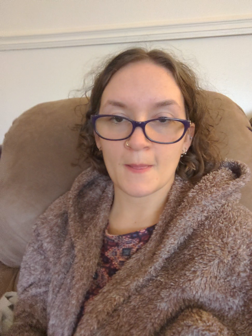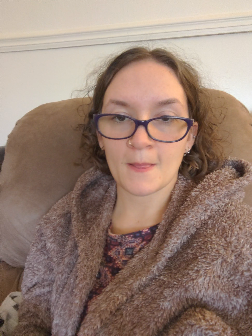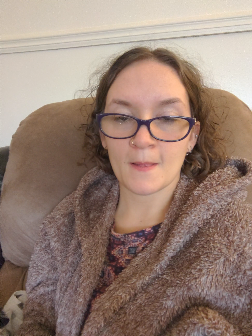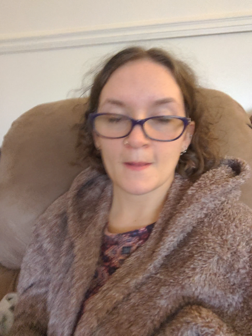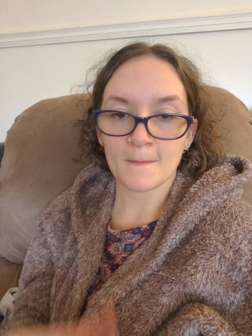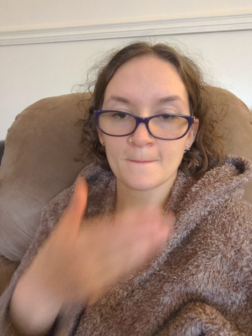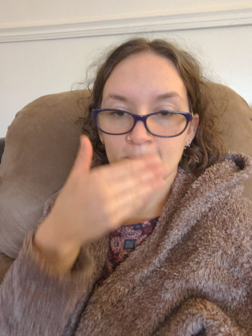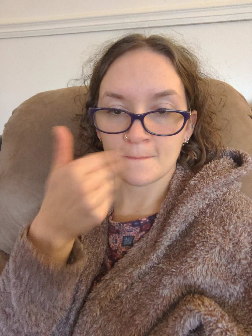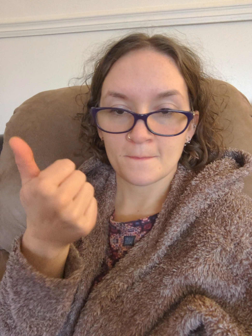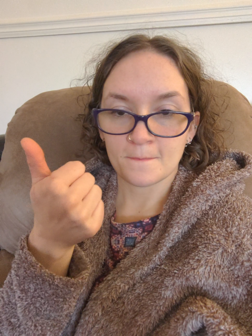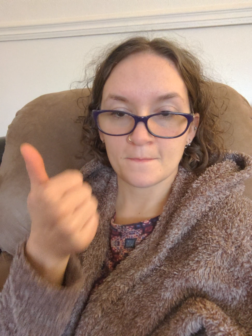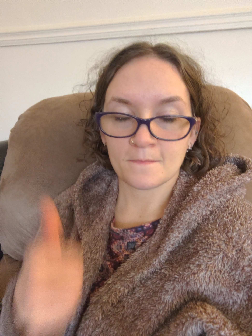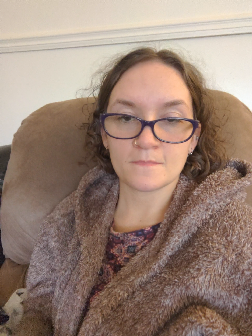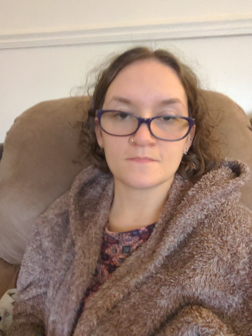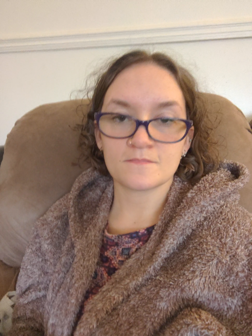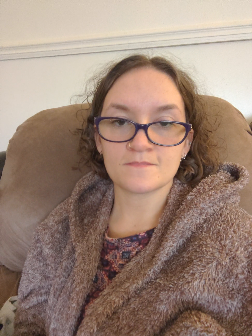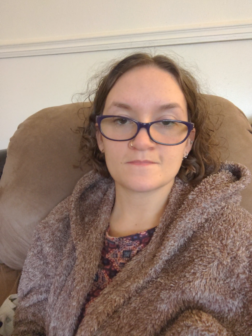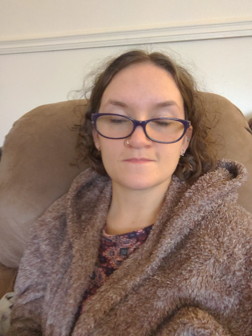better